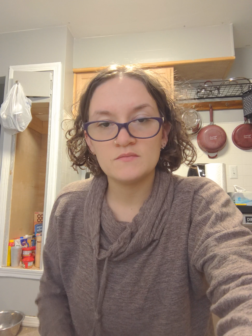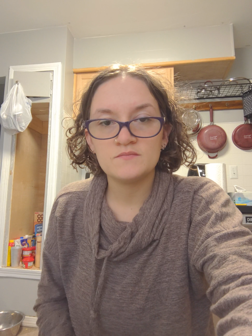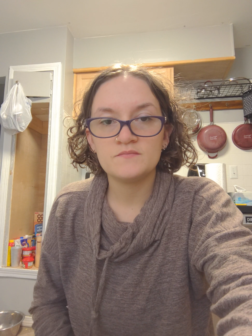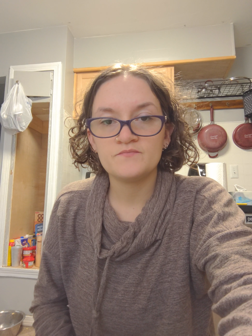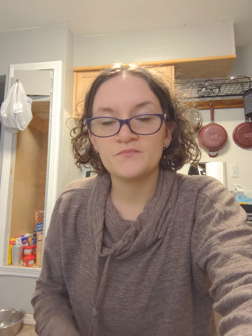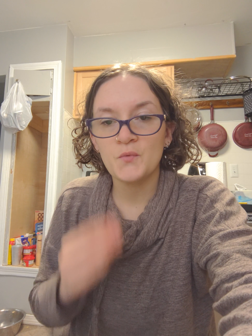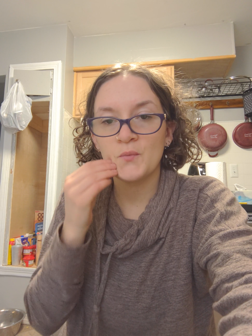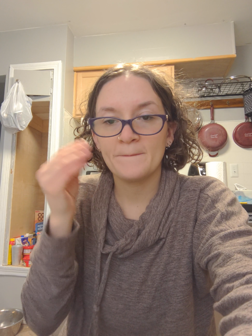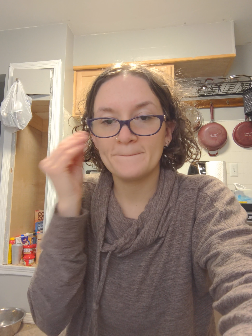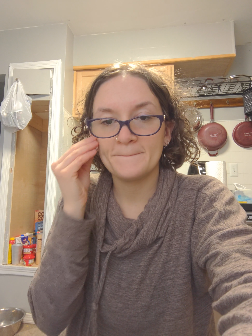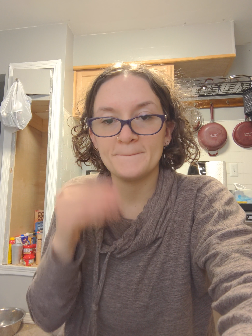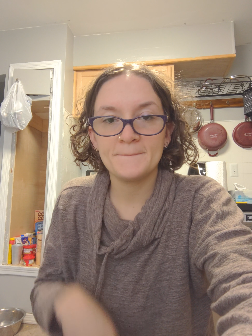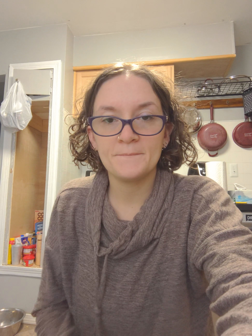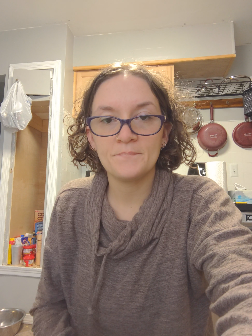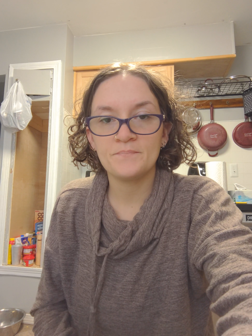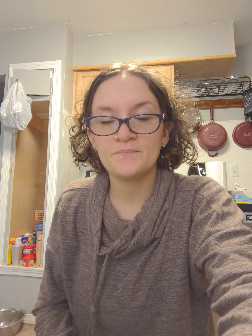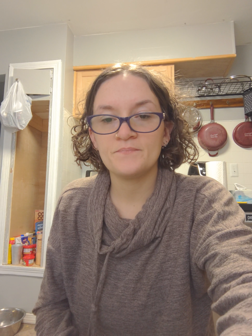home